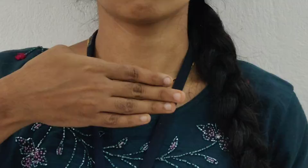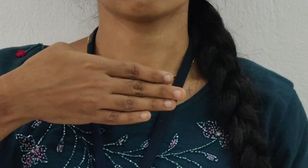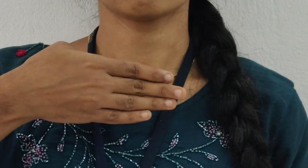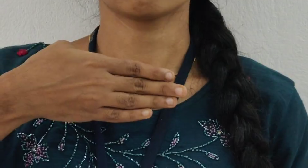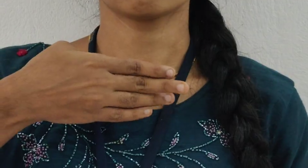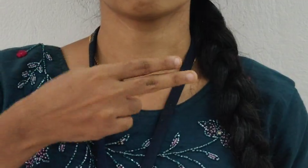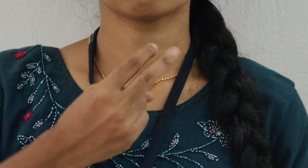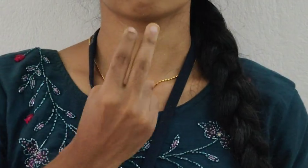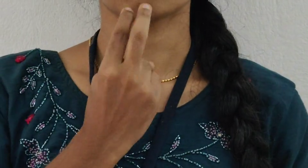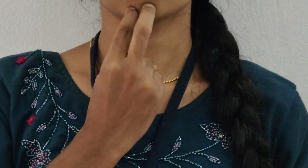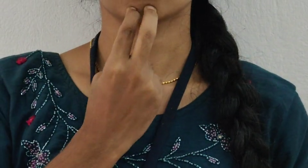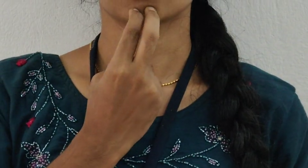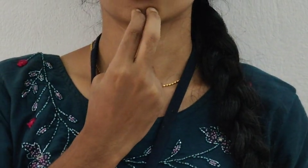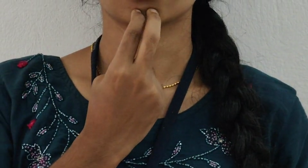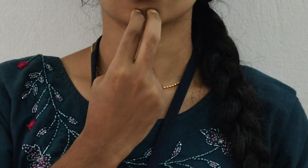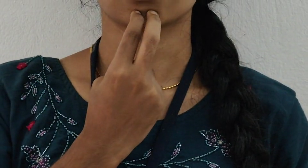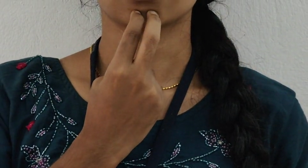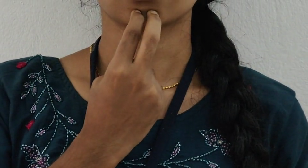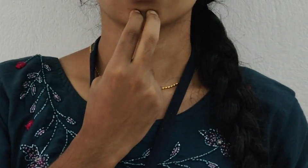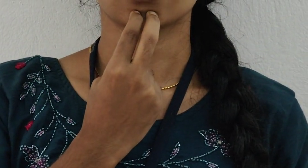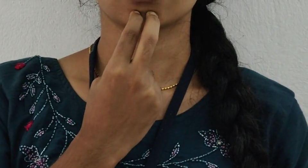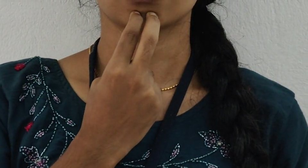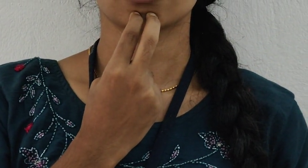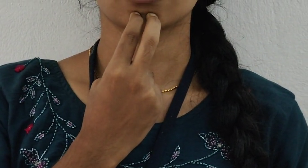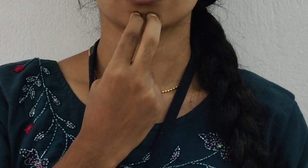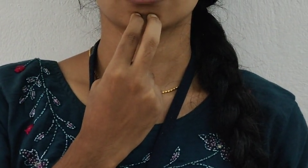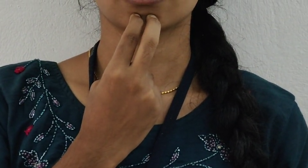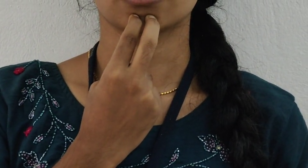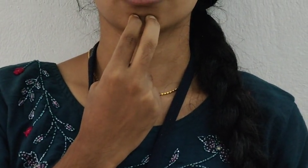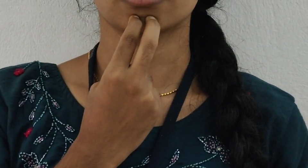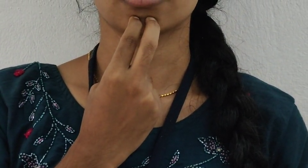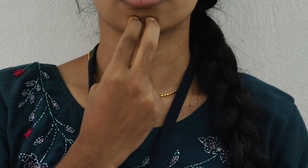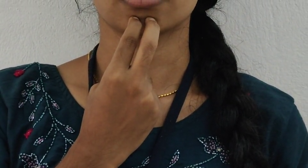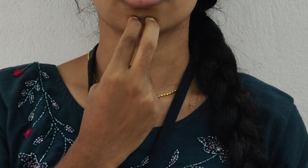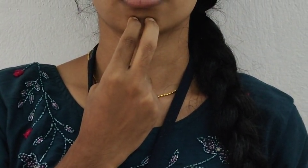അഃ